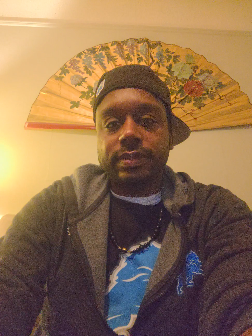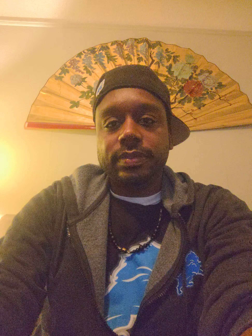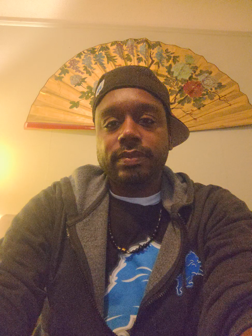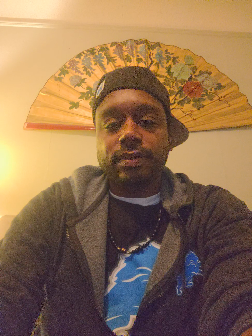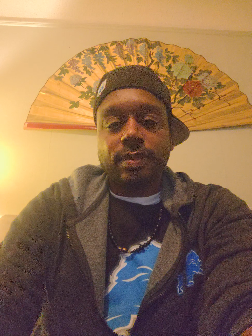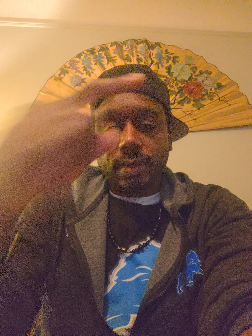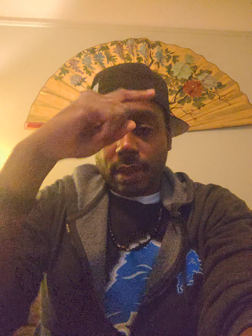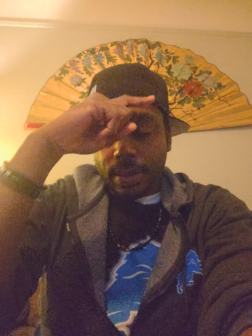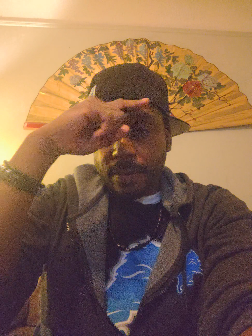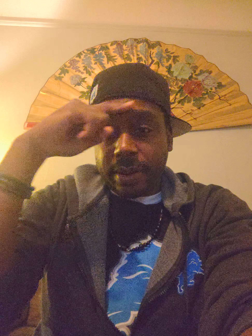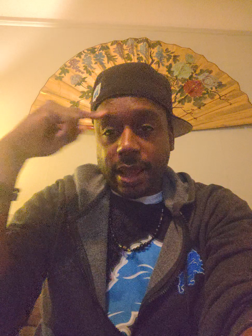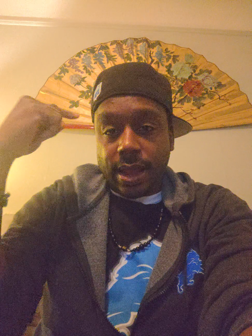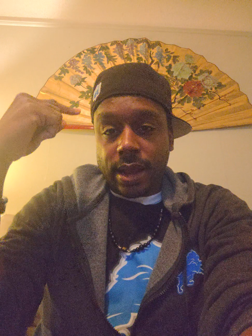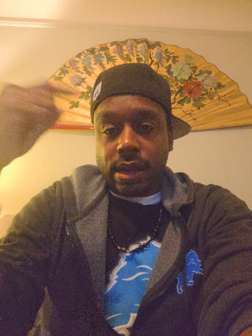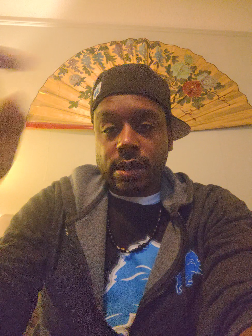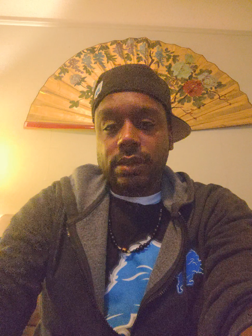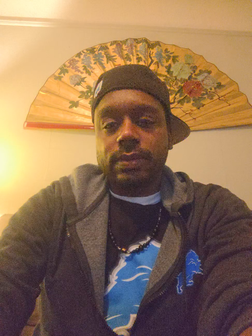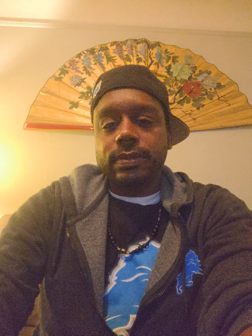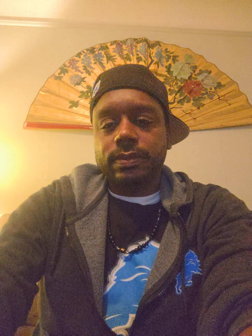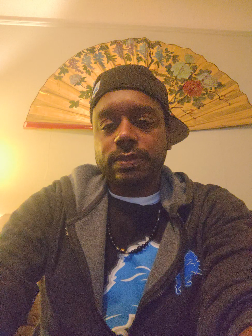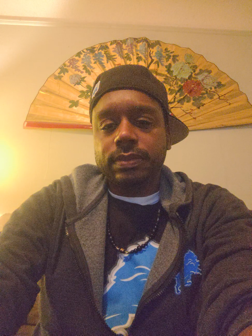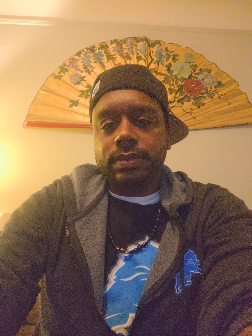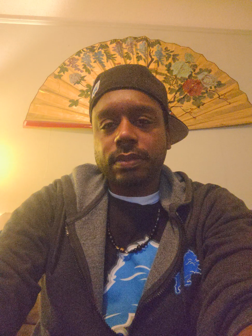black